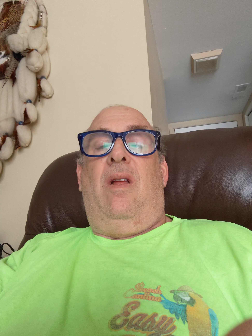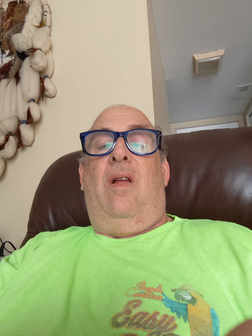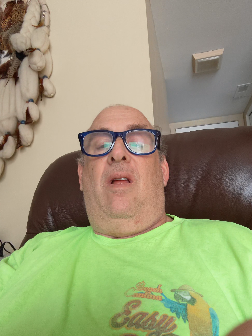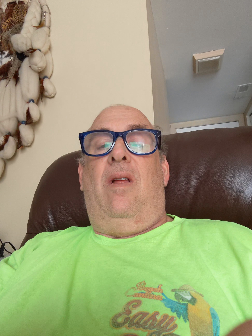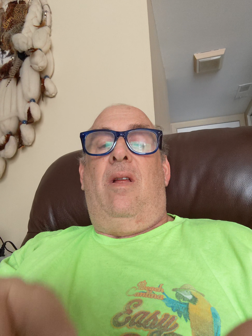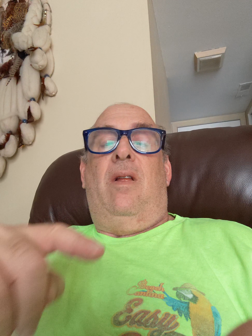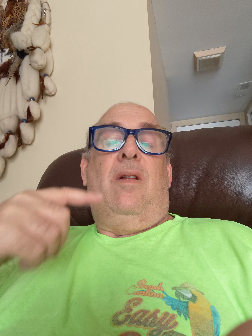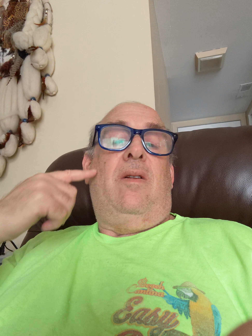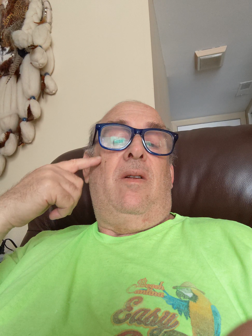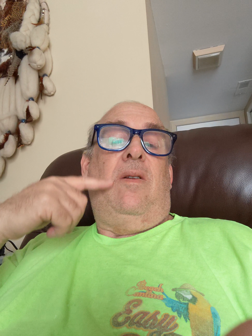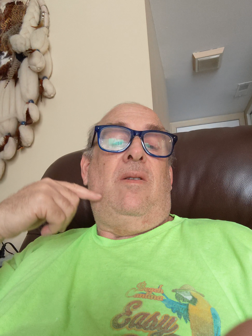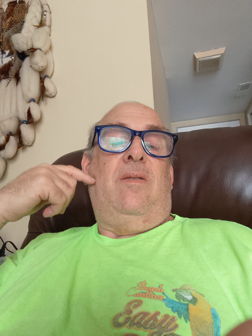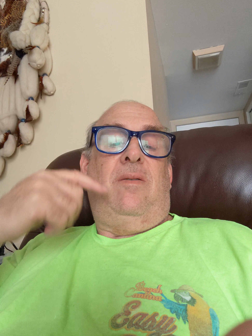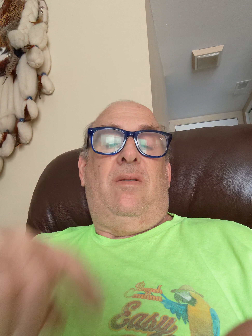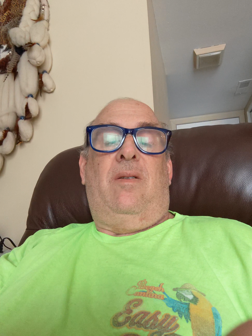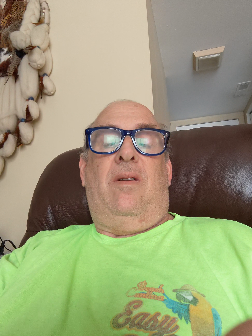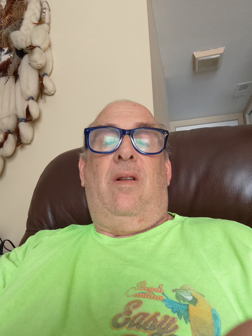cheek